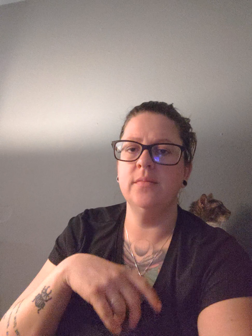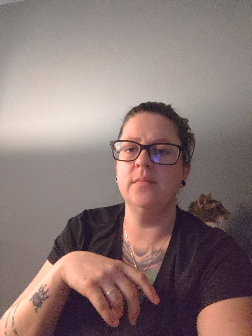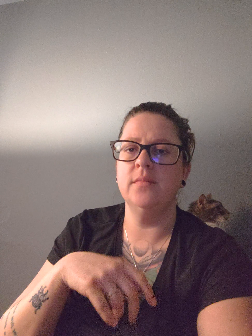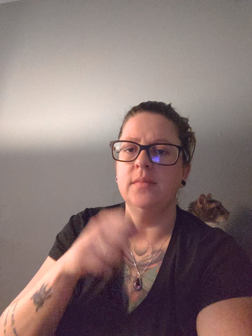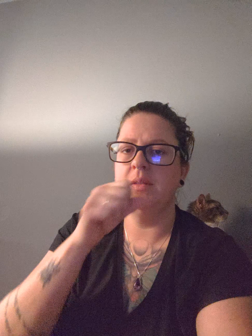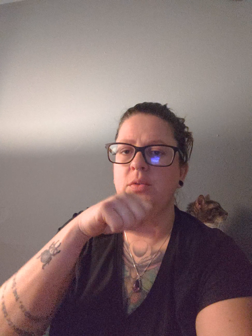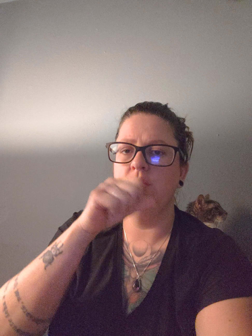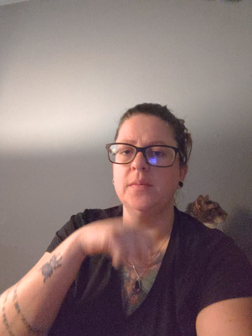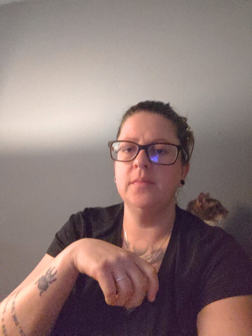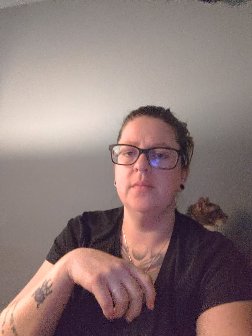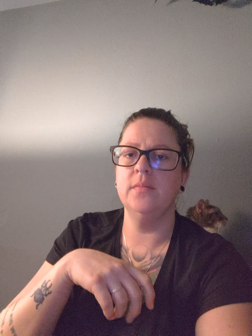ice cream